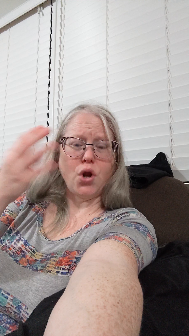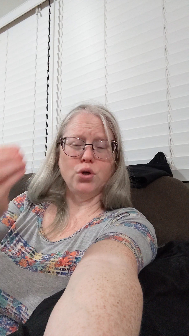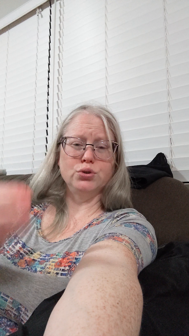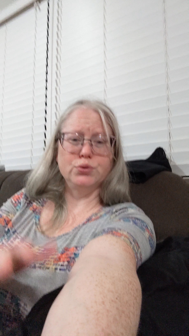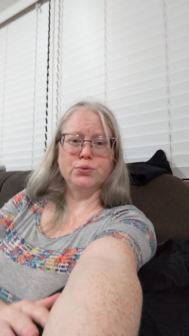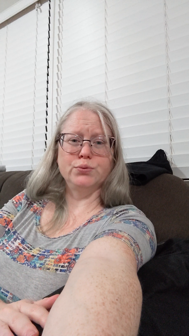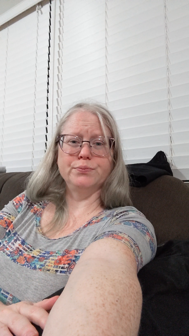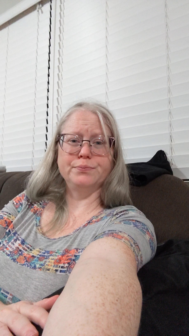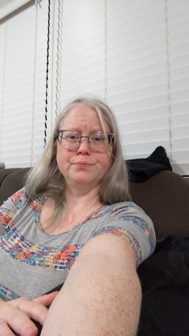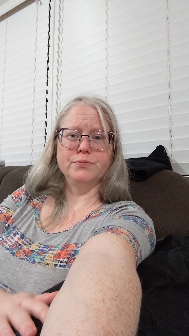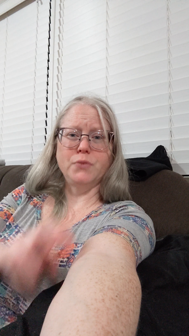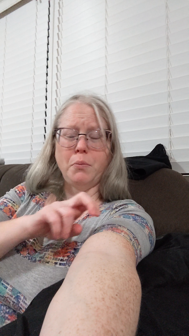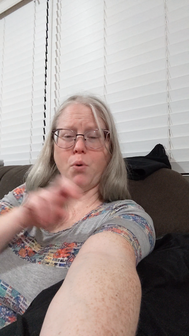porch